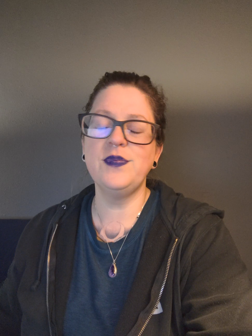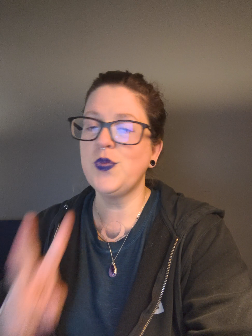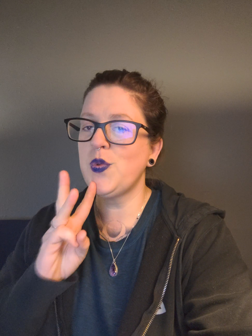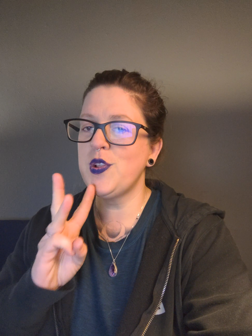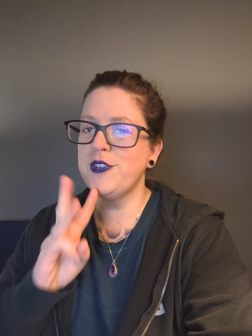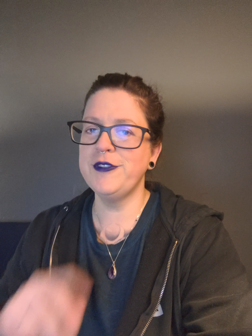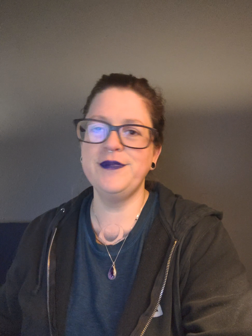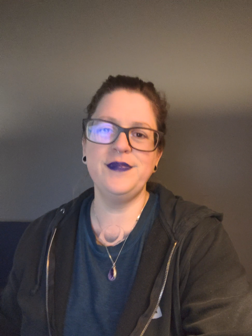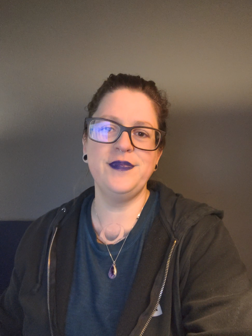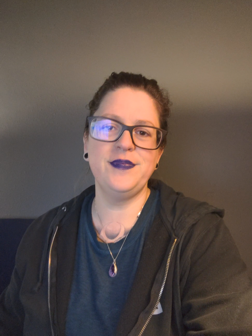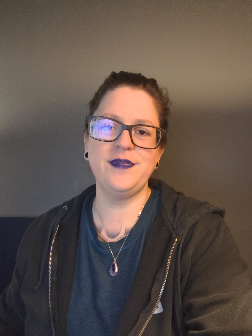water